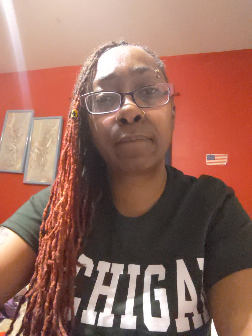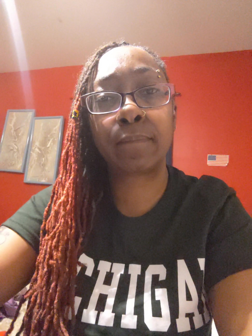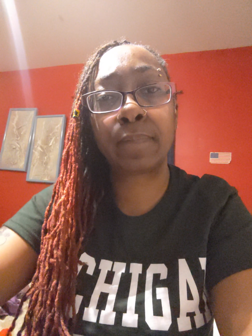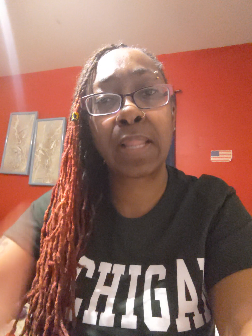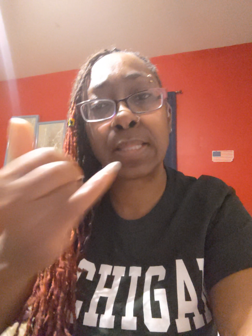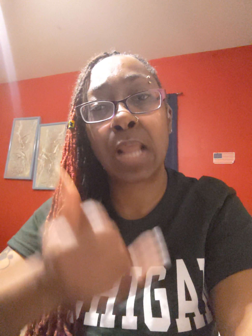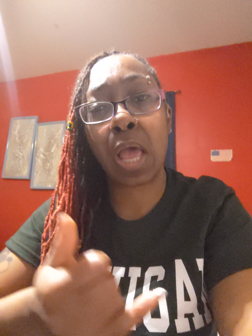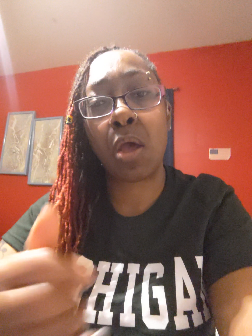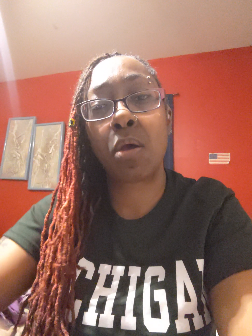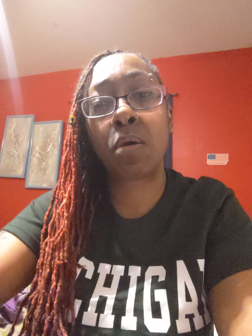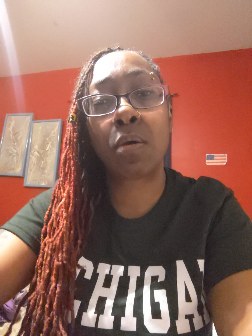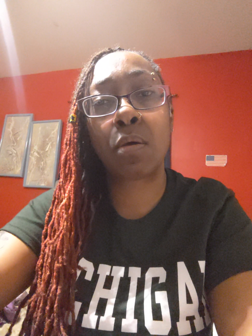now